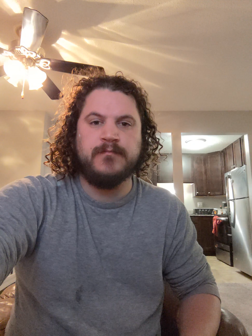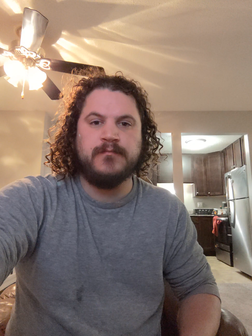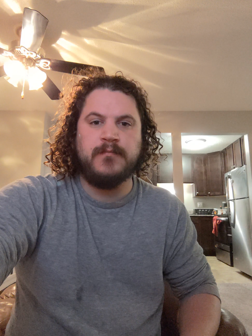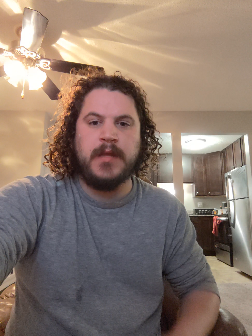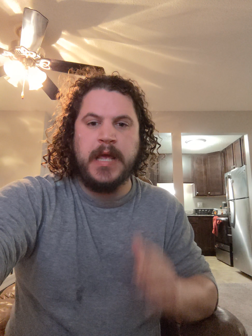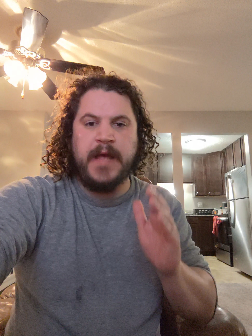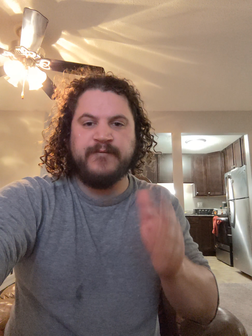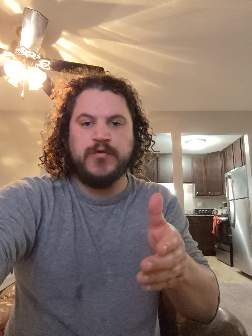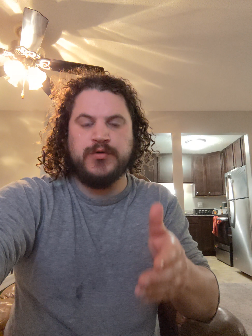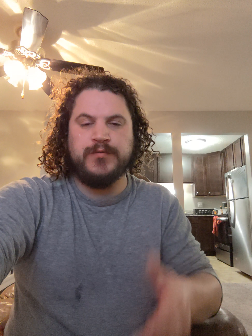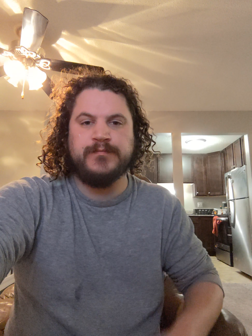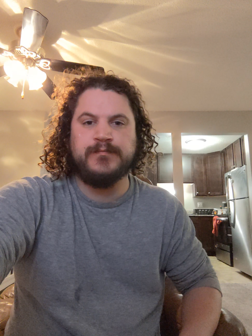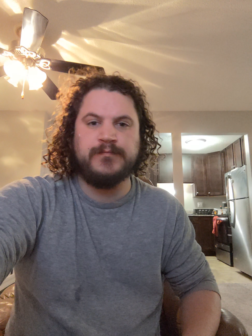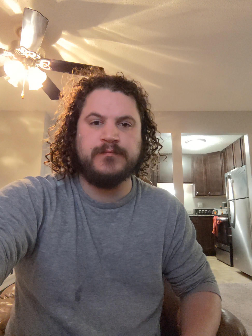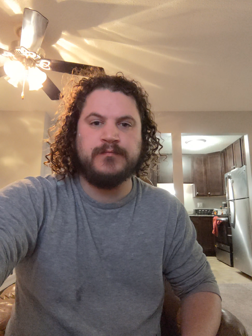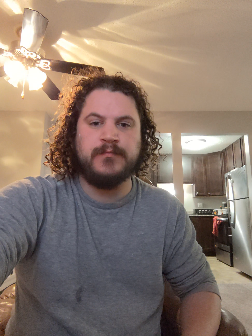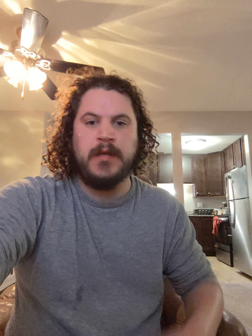after